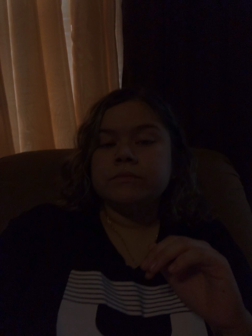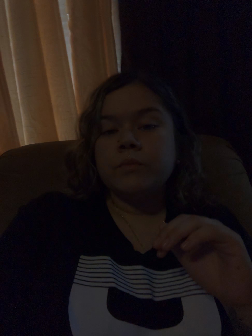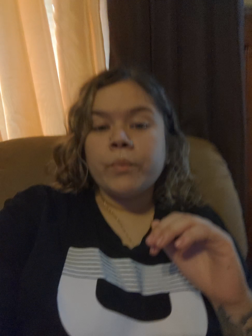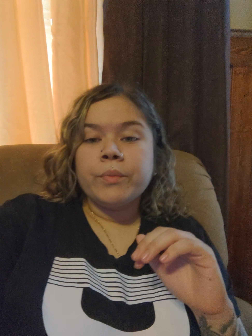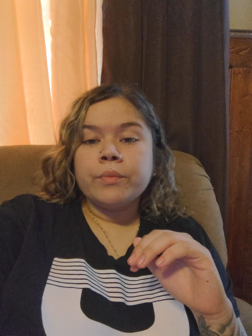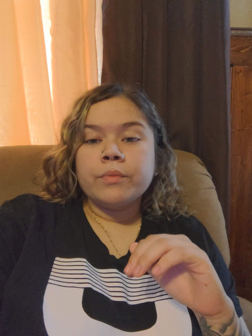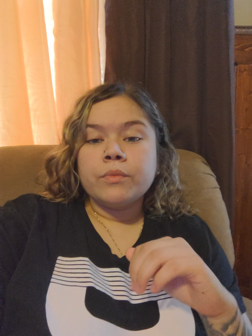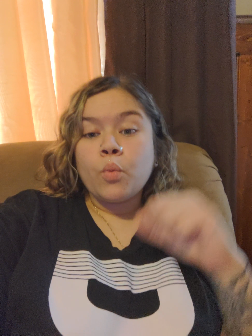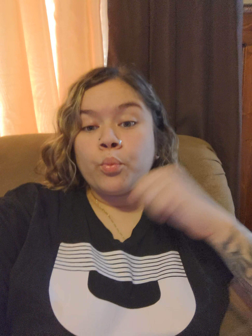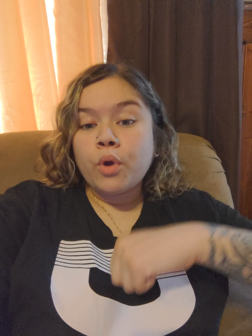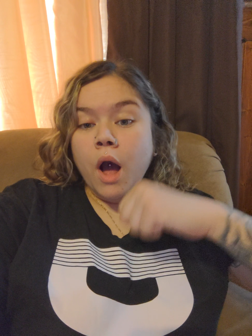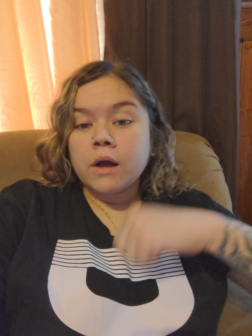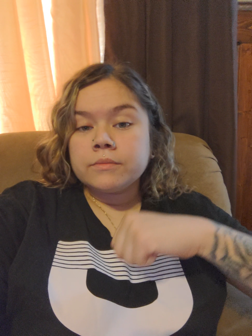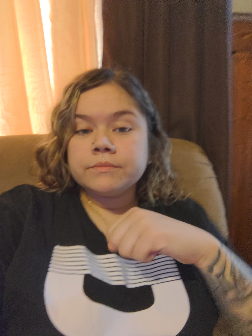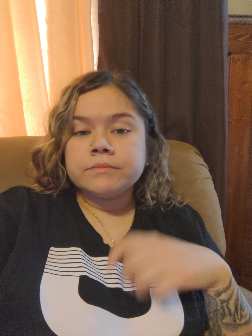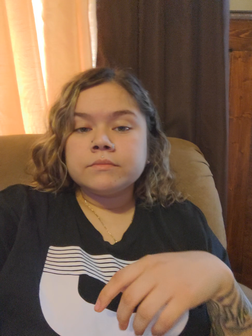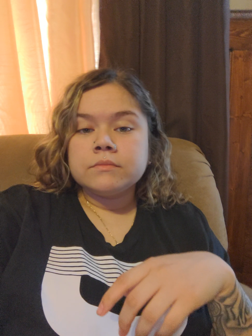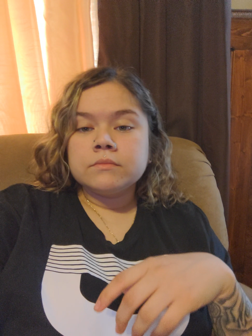rock